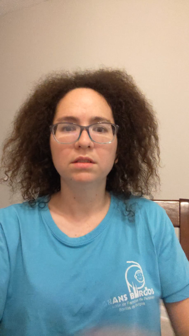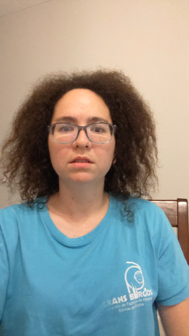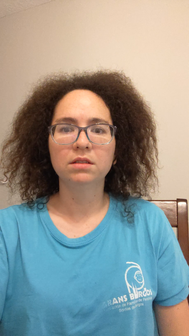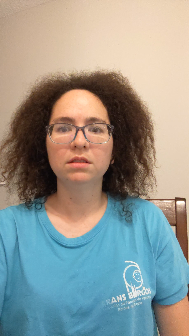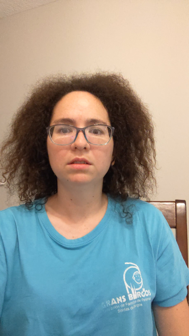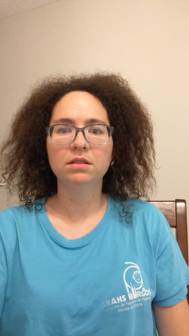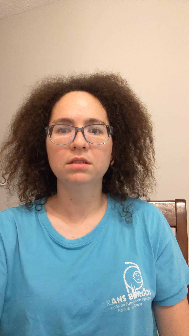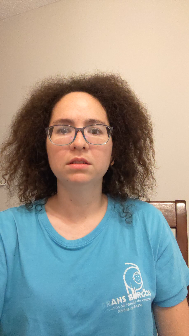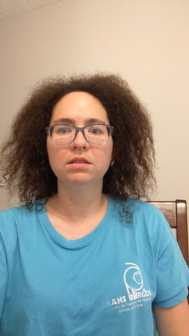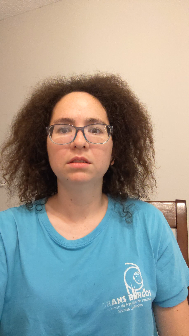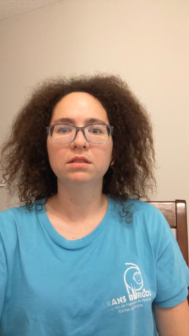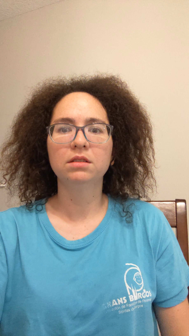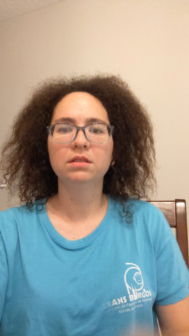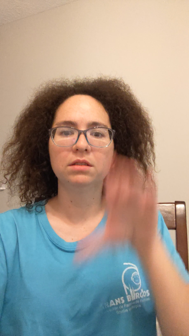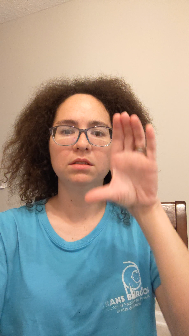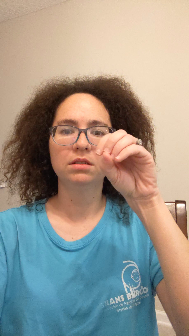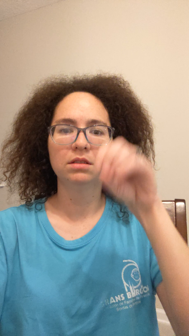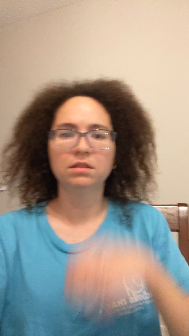bite